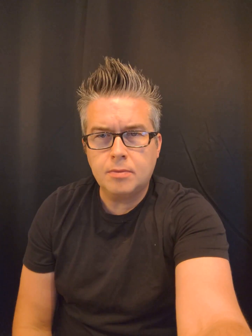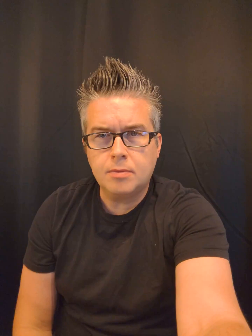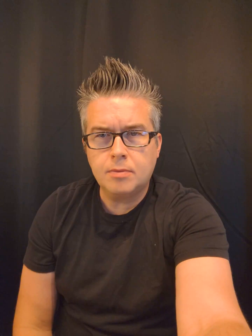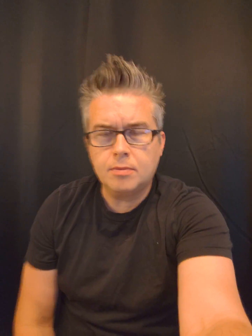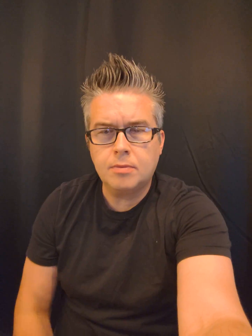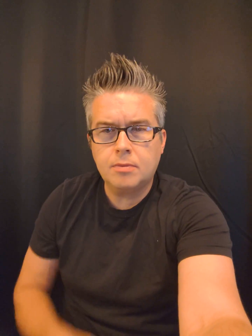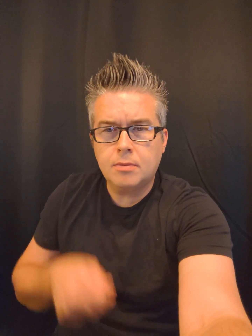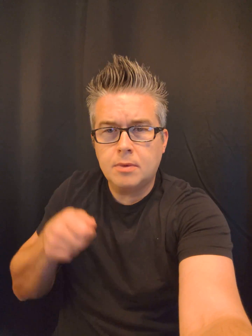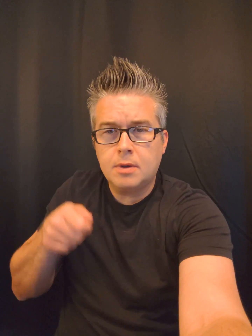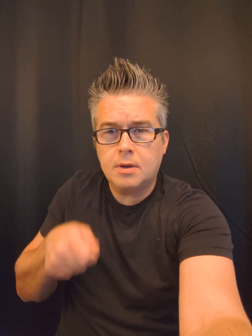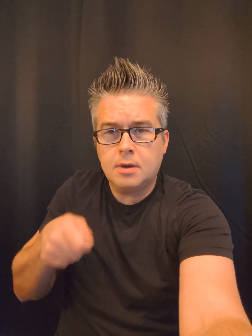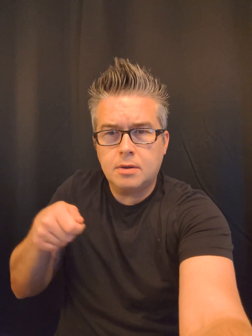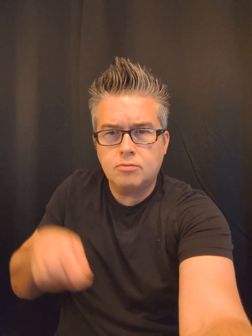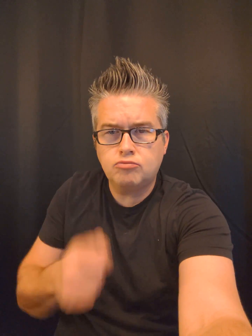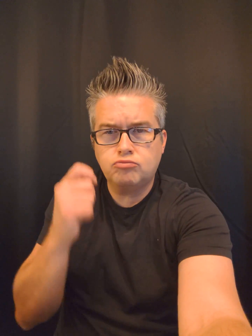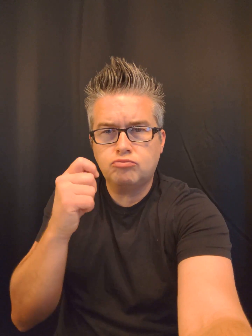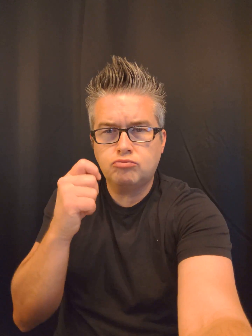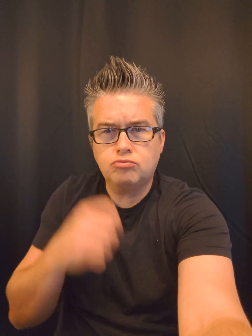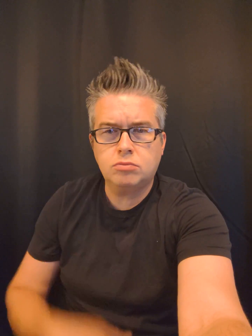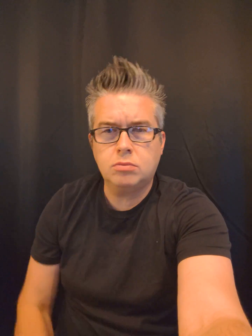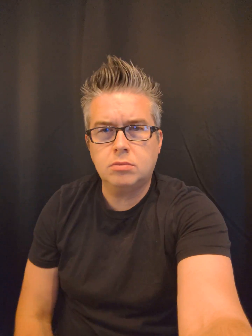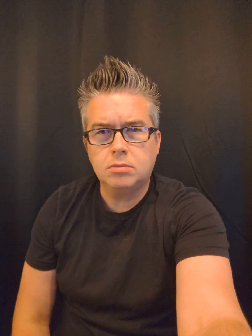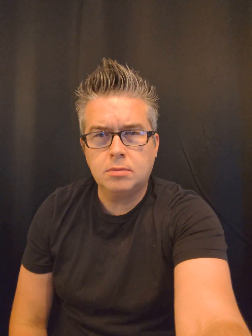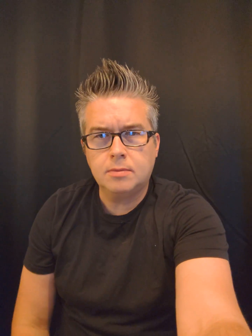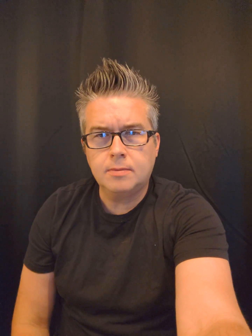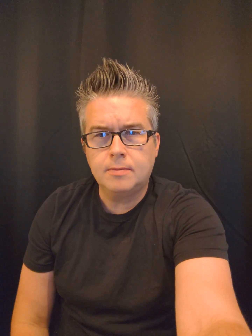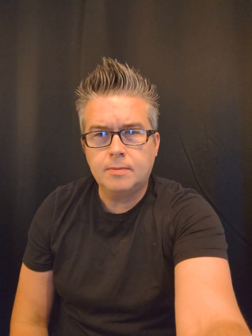shovel